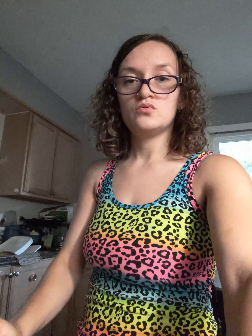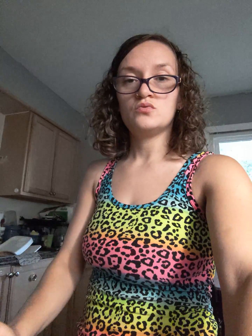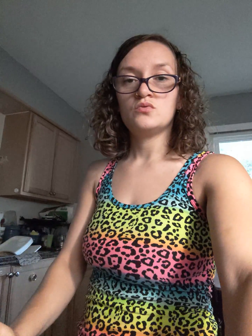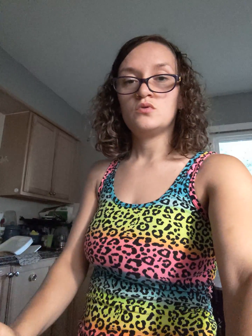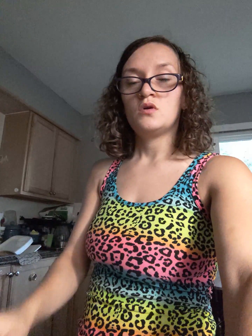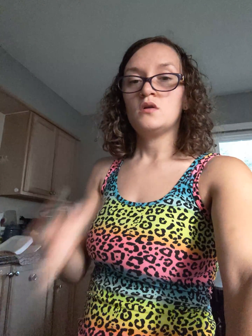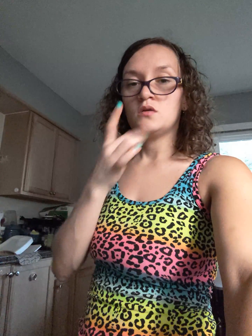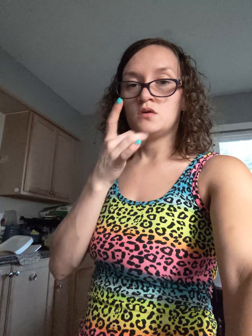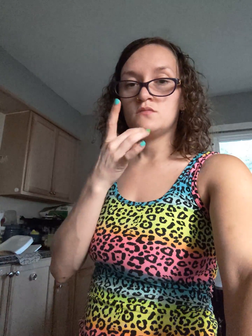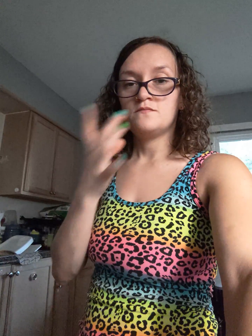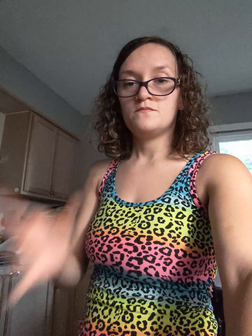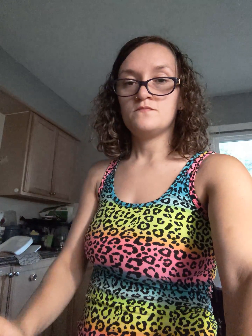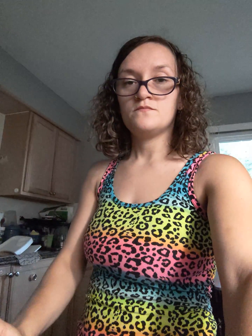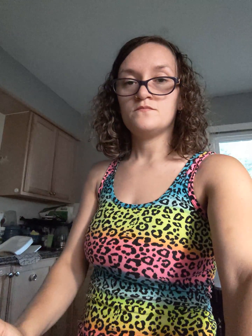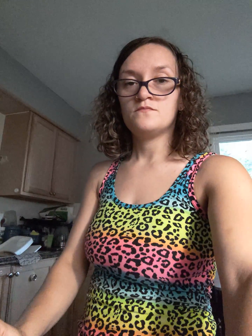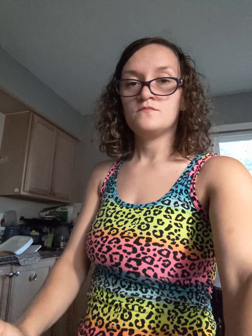light bulb